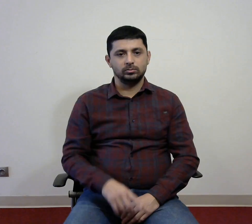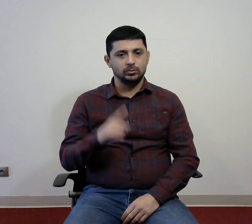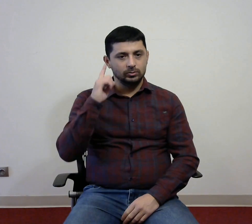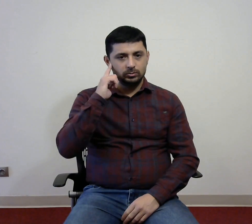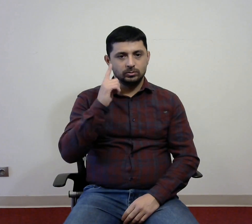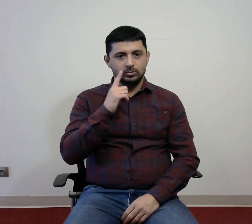eşitmə məhdüdiyyətli